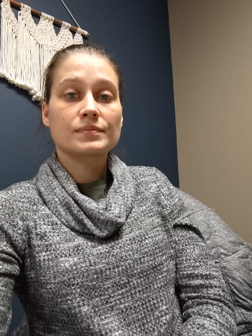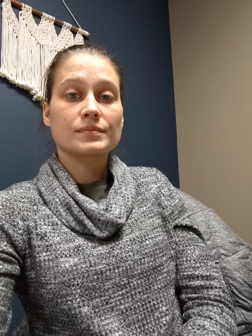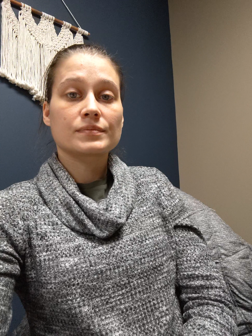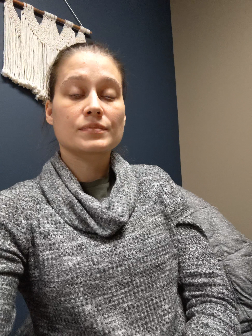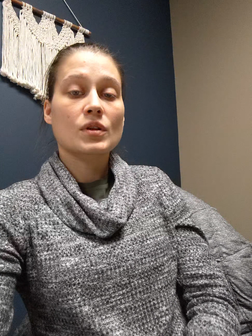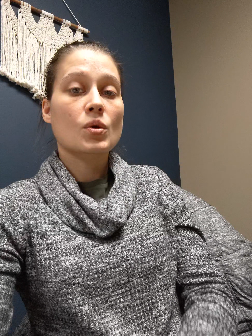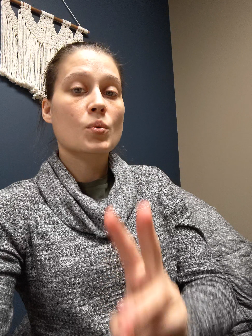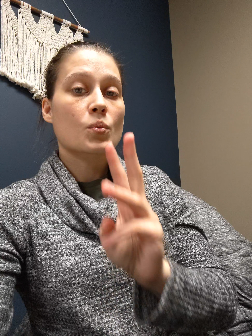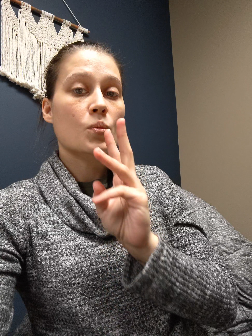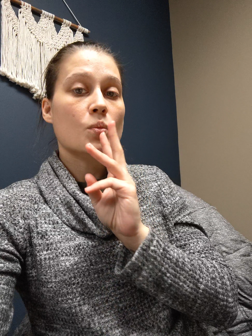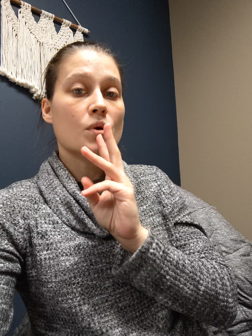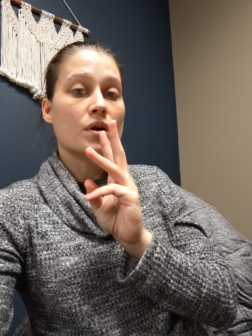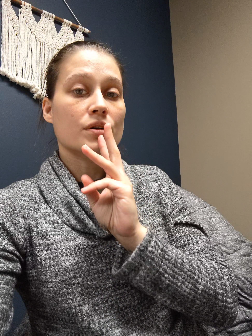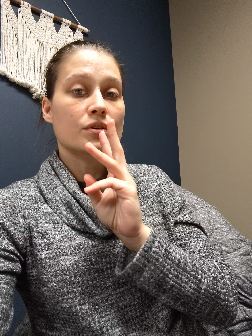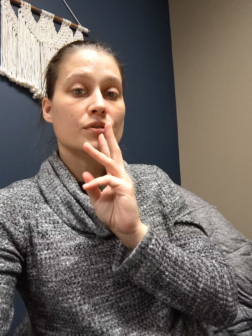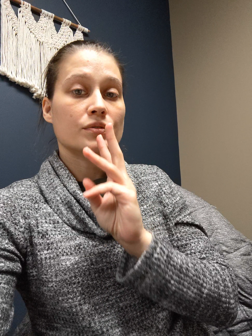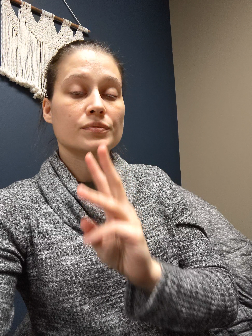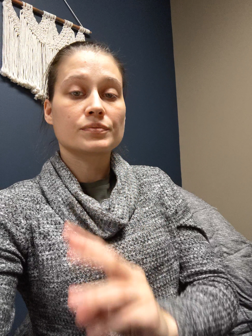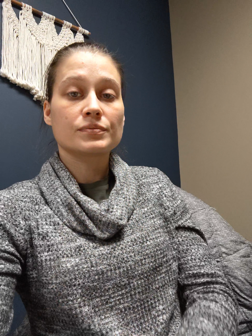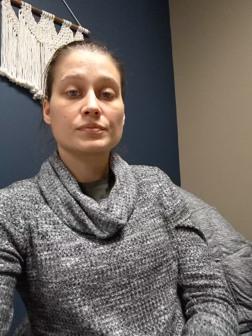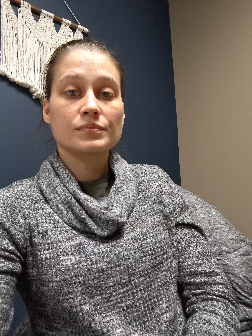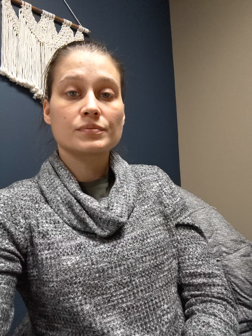water